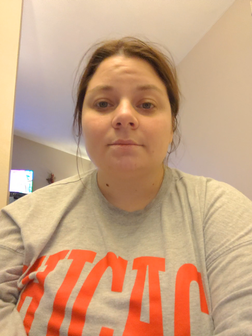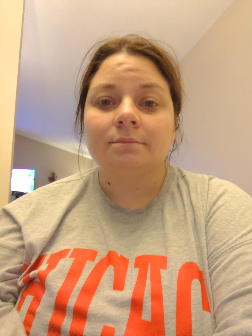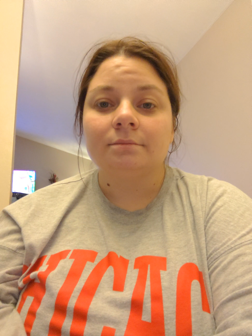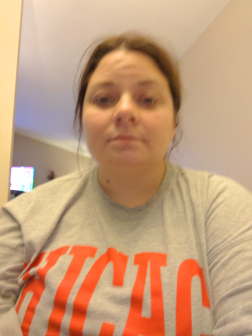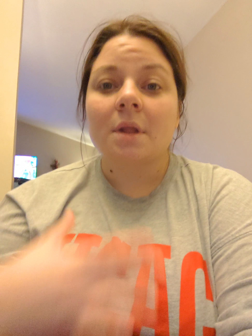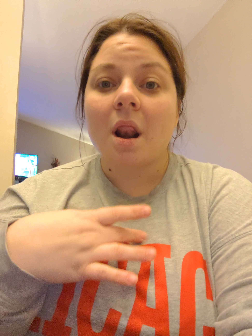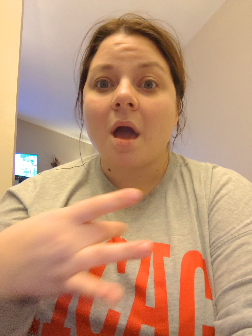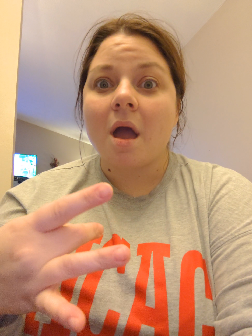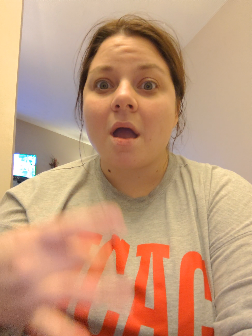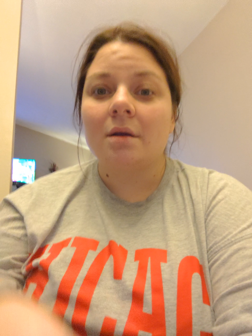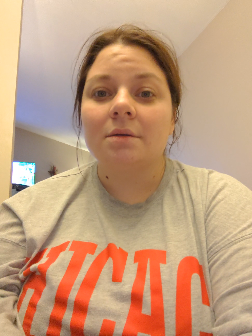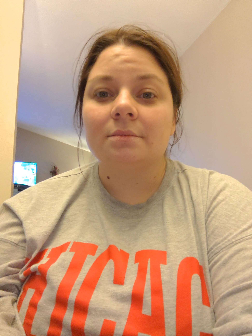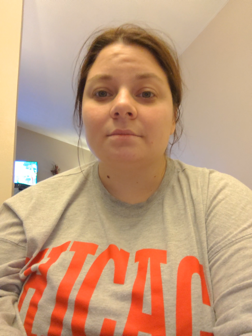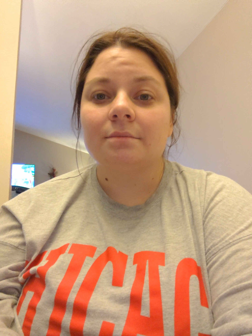like